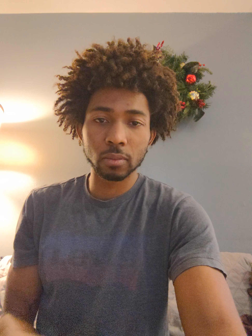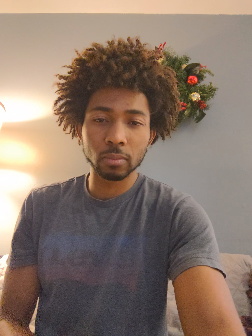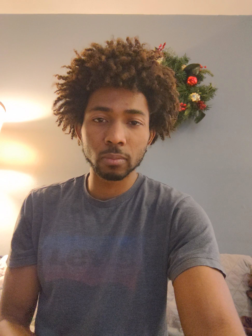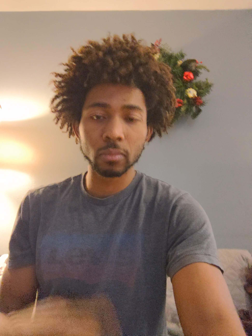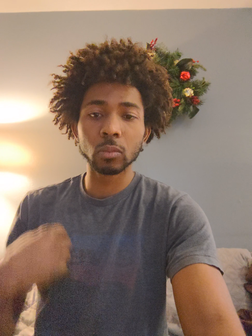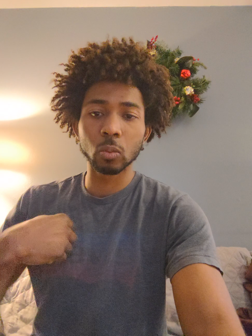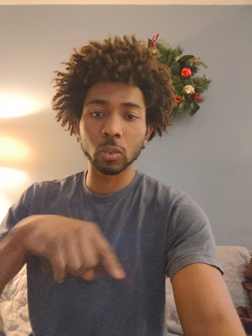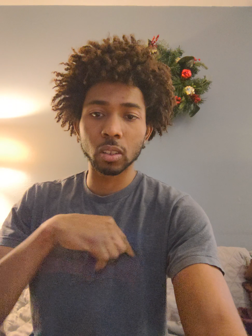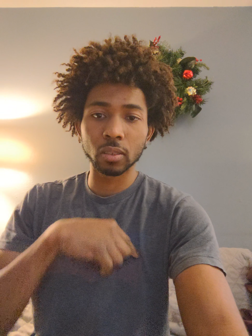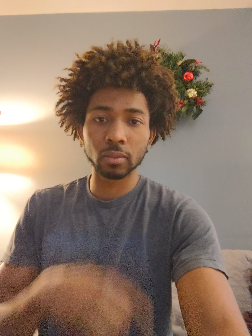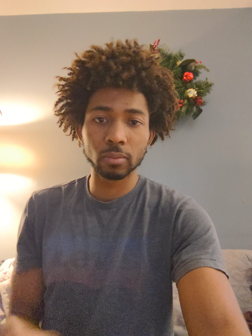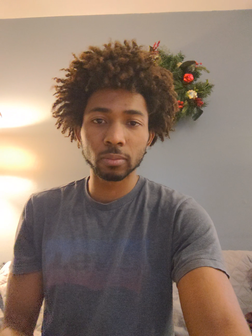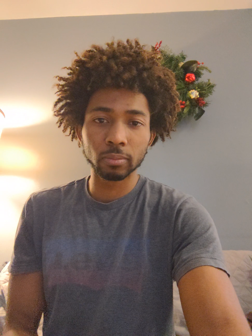we